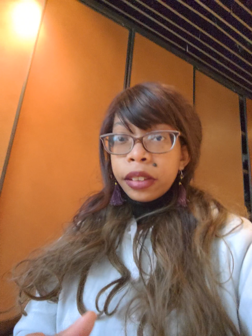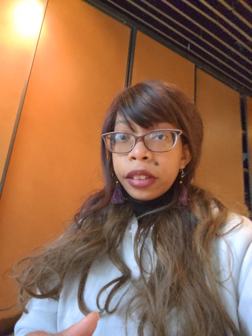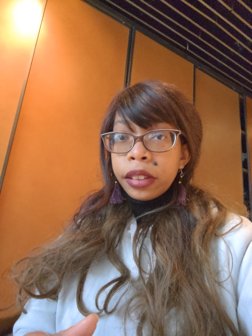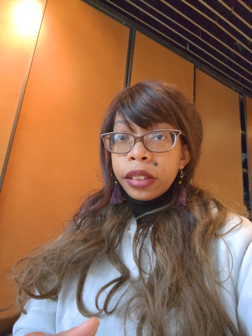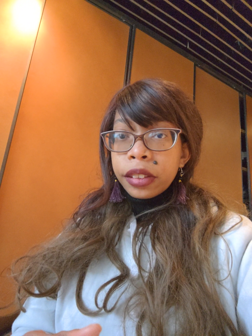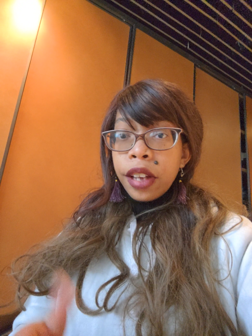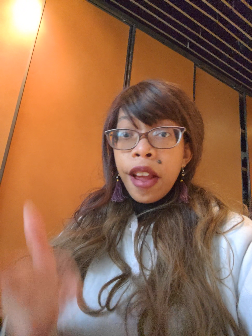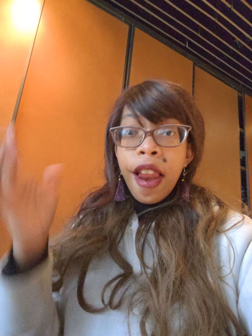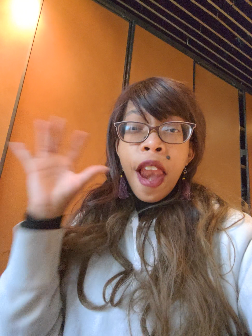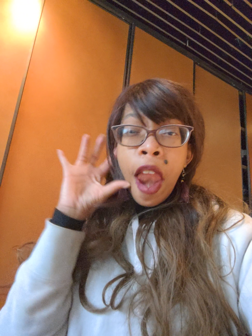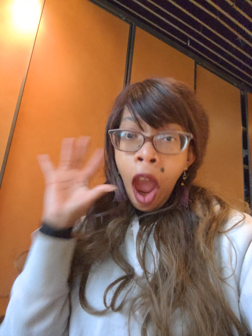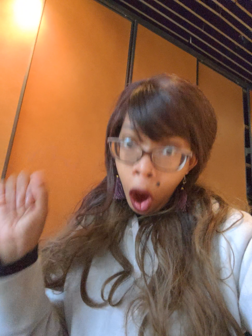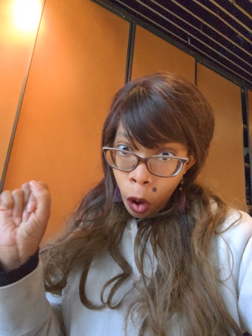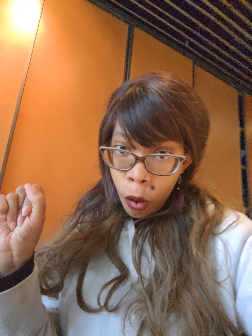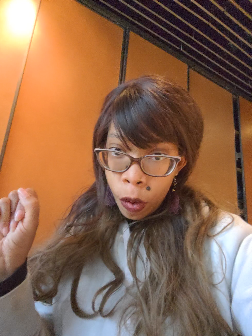loud